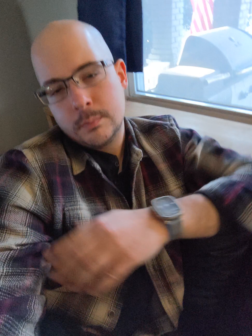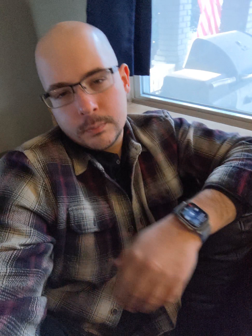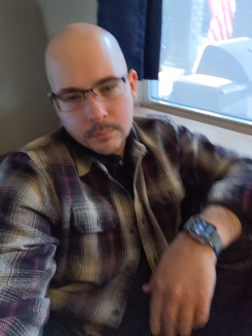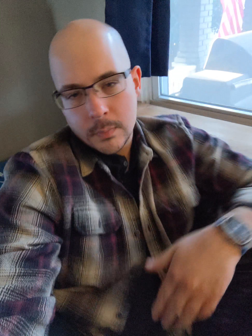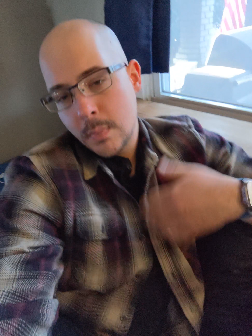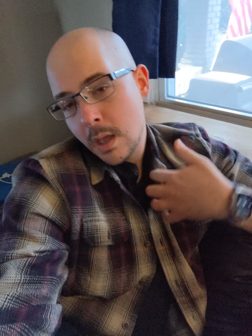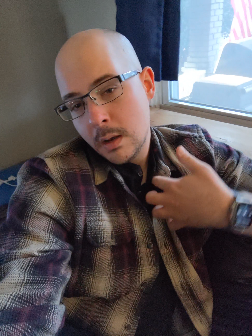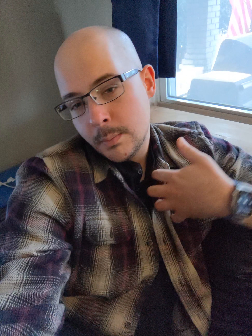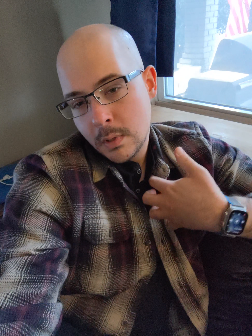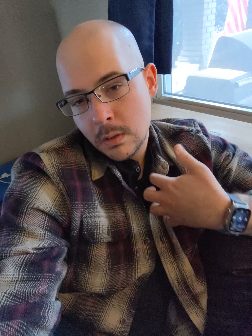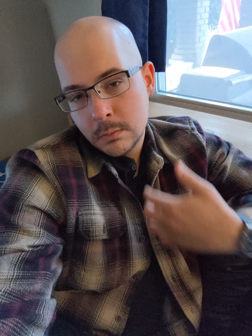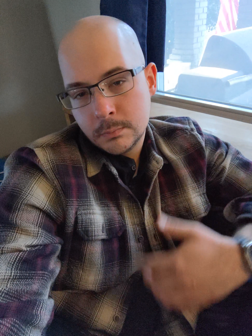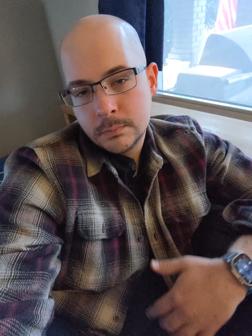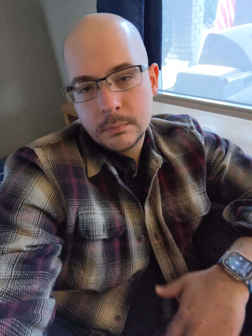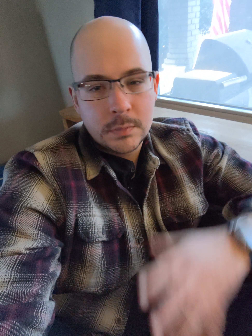animal